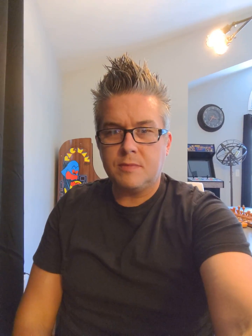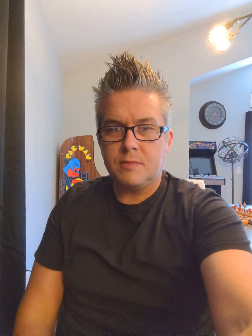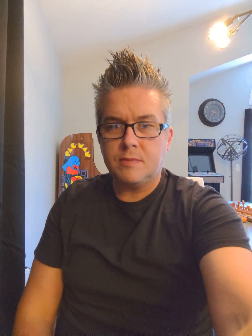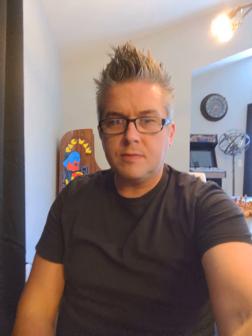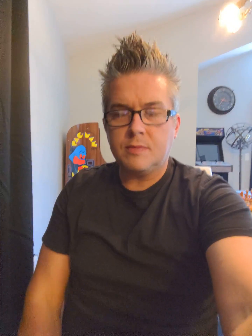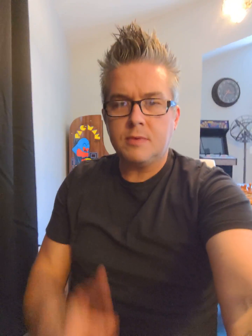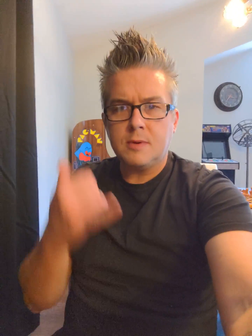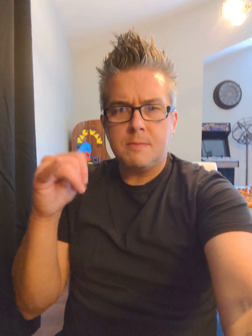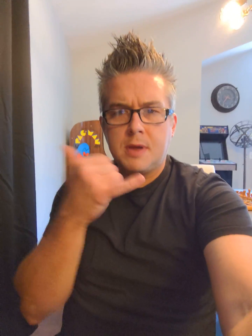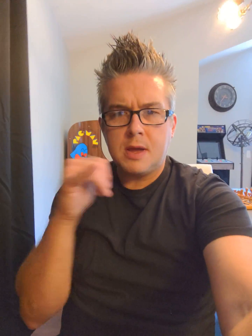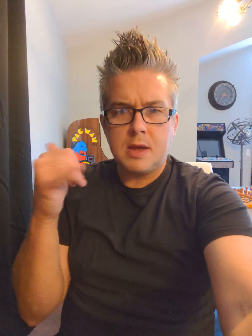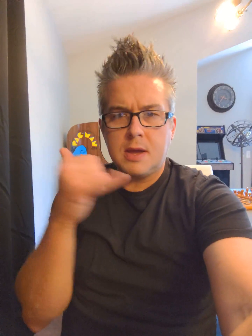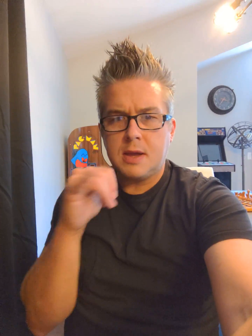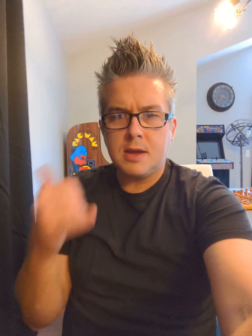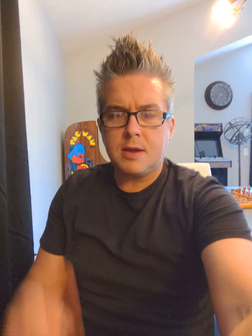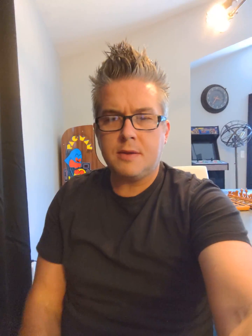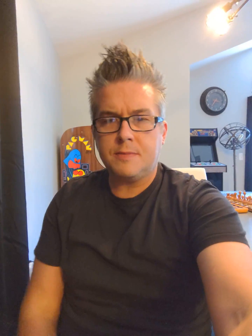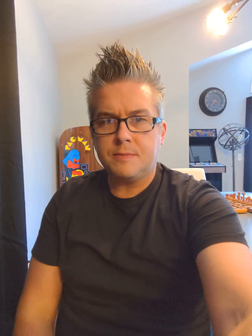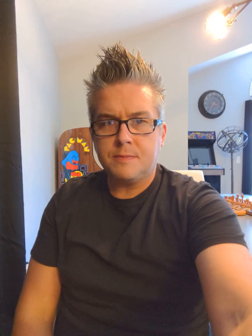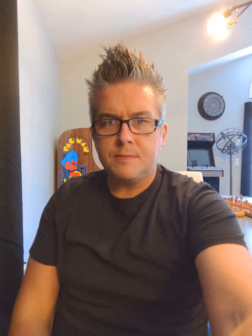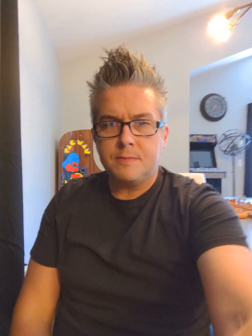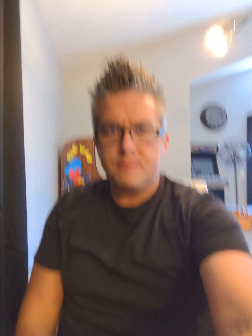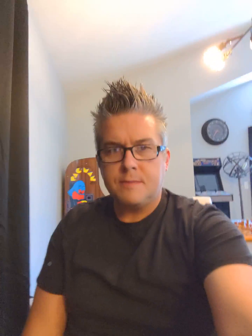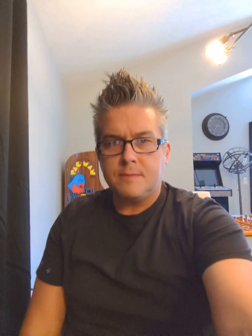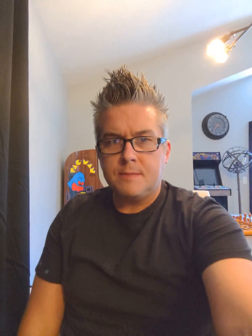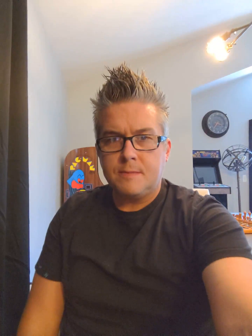play